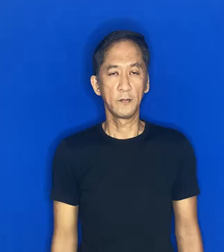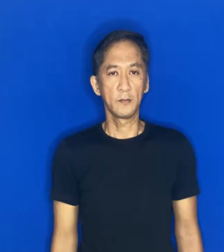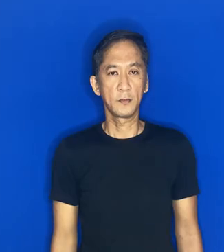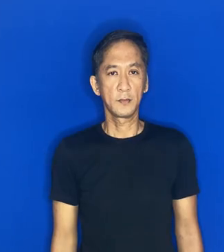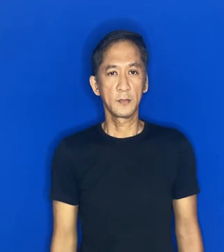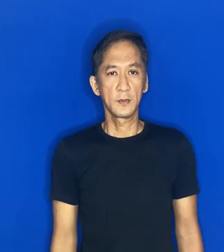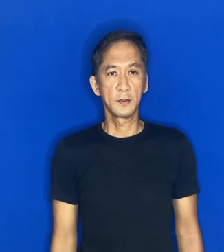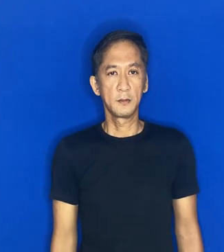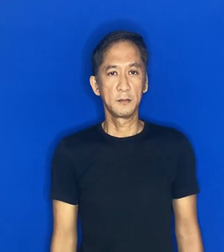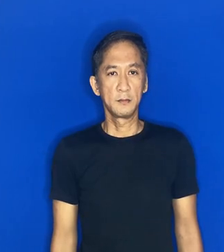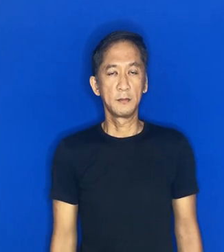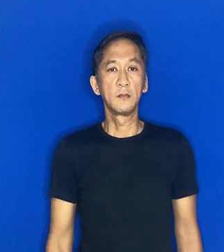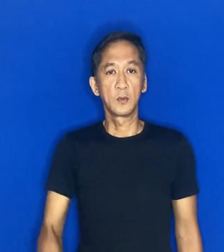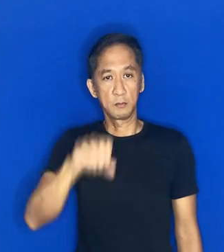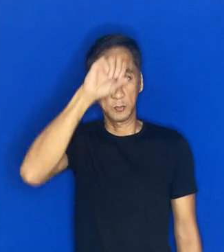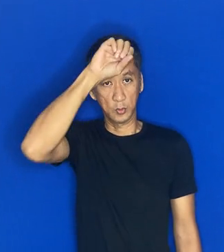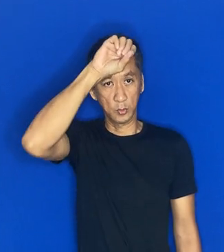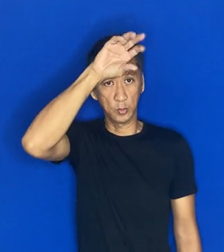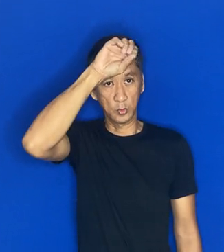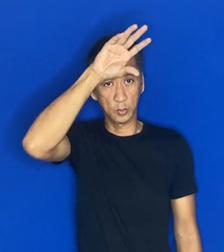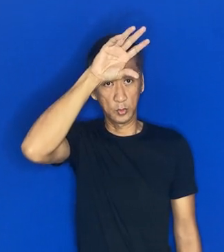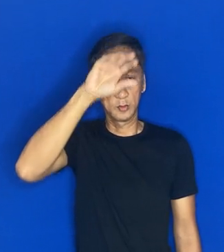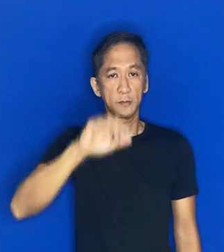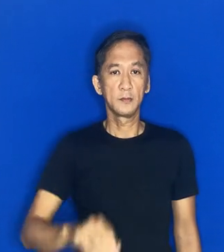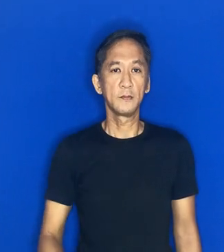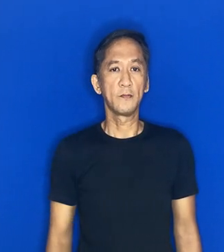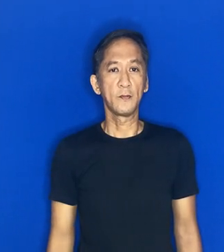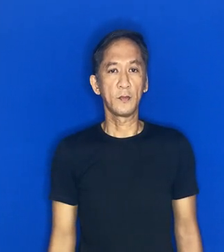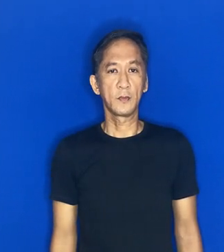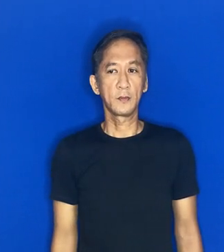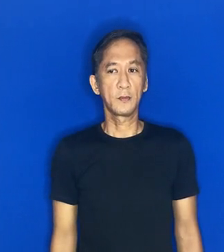grandfather